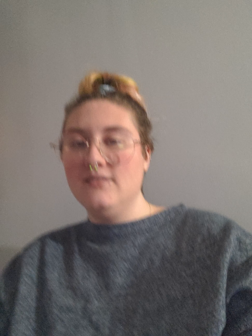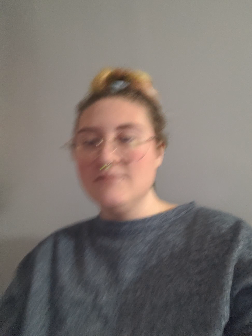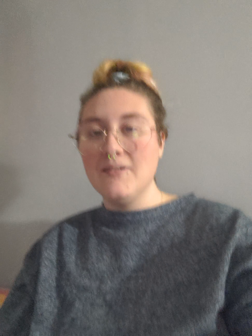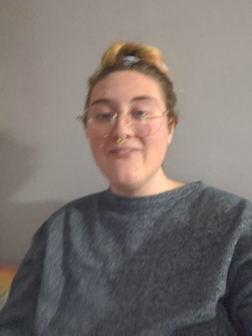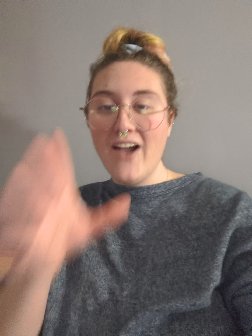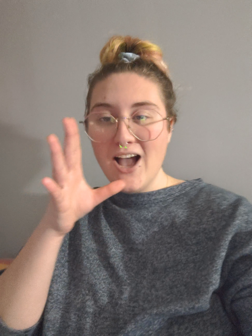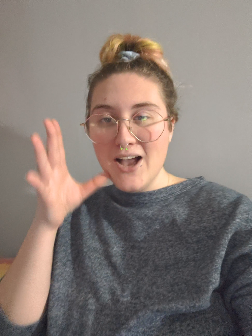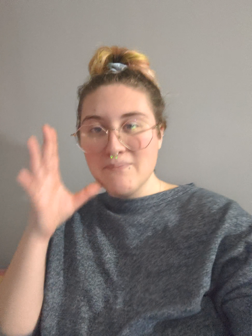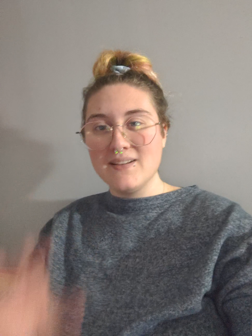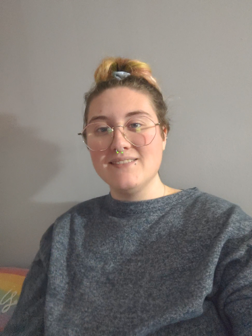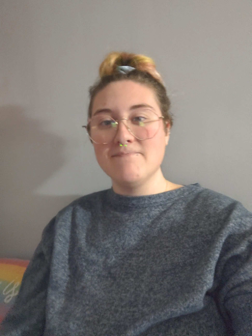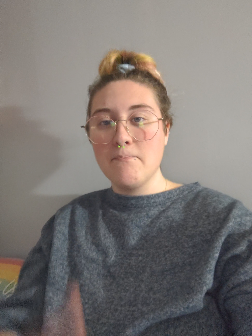farm